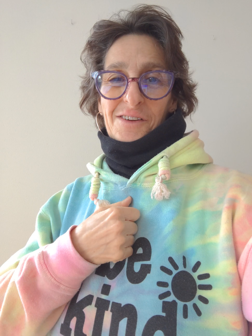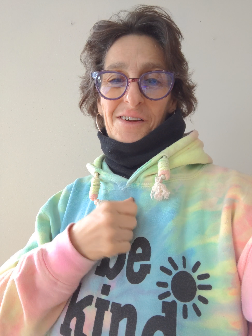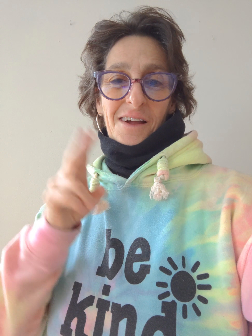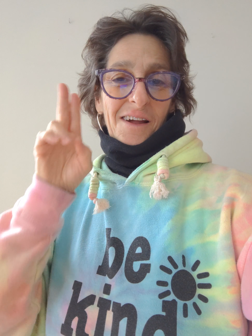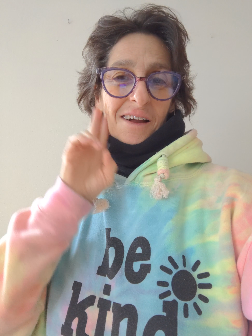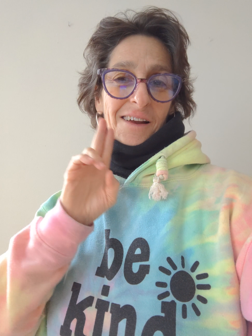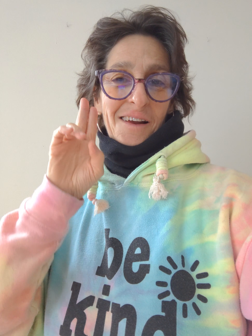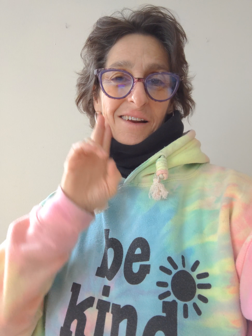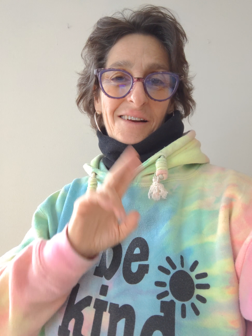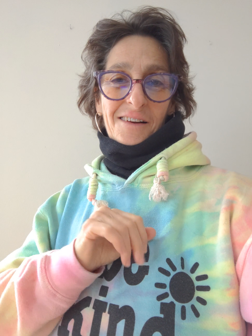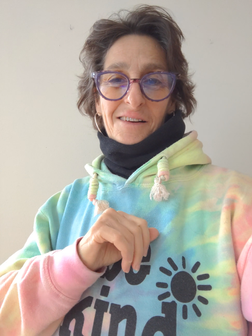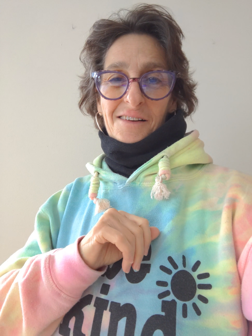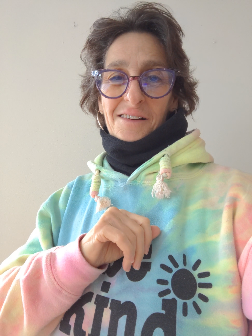uncle